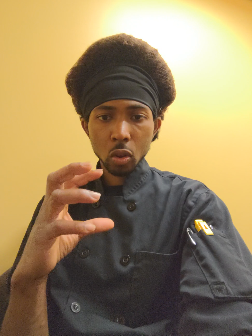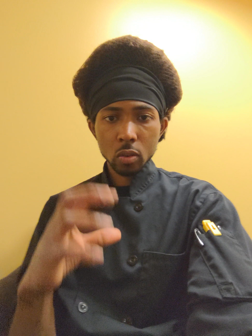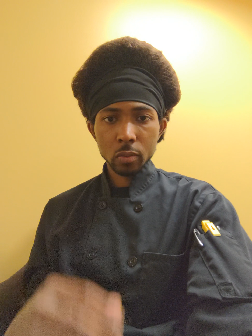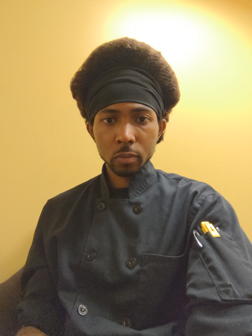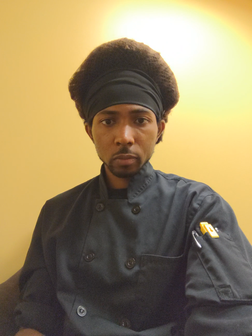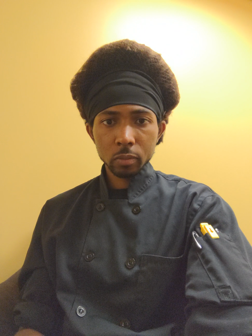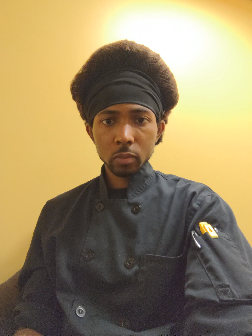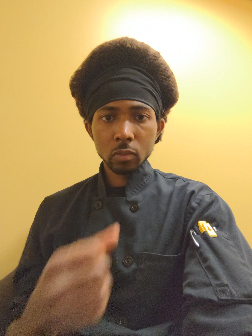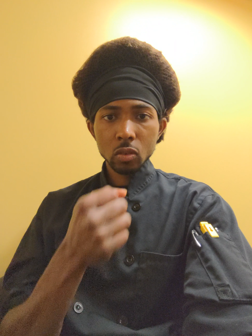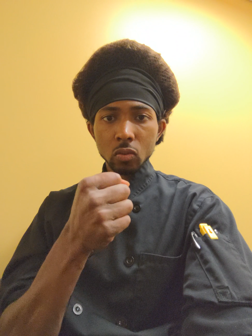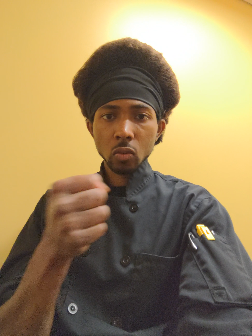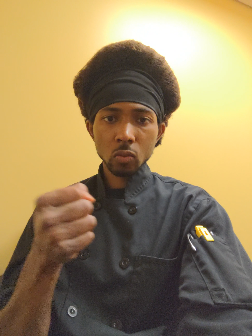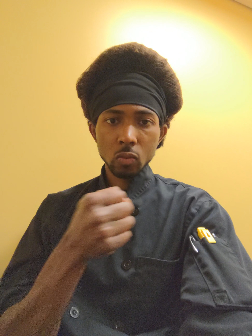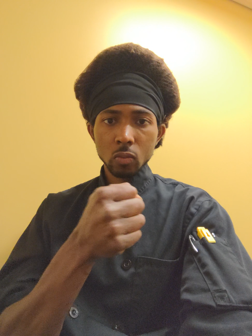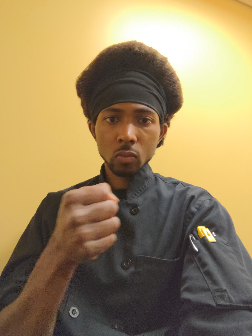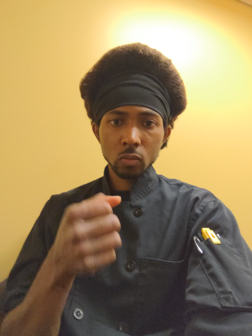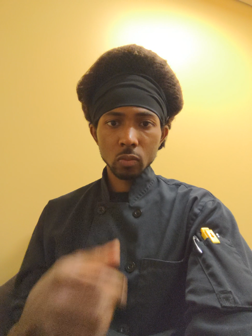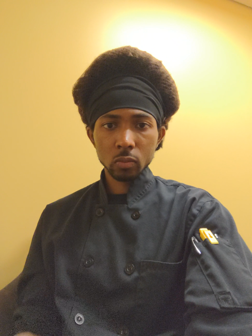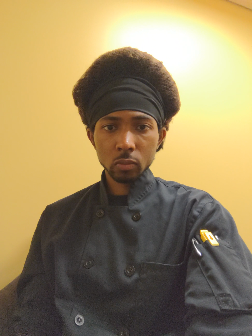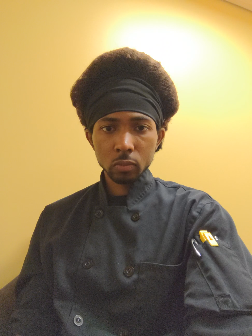coffee